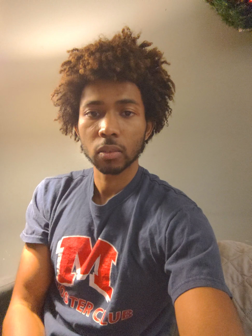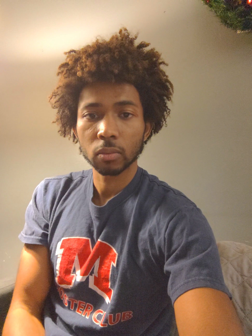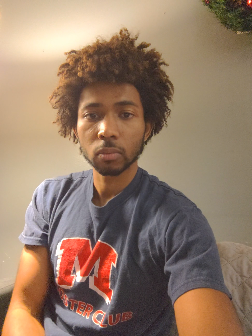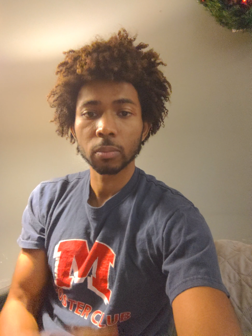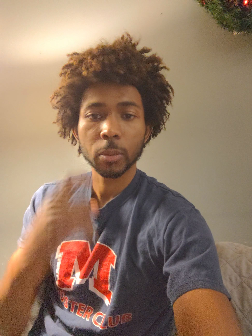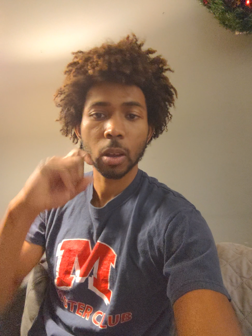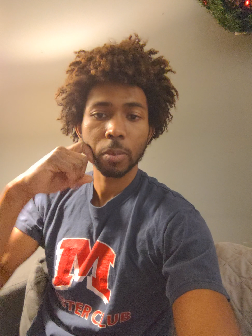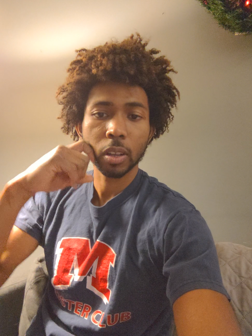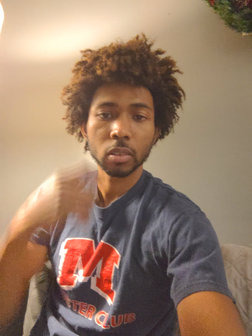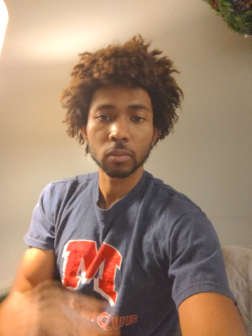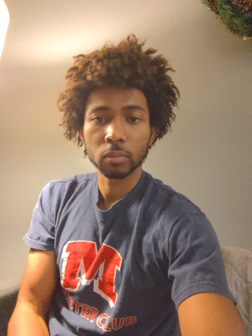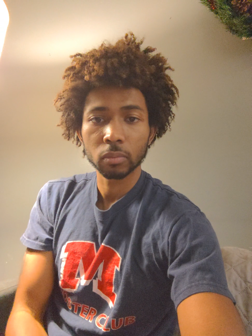apple